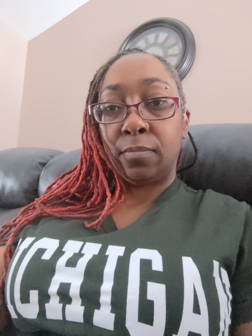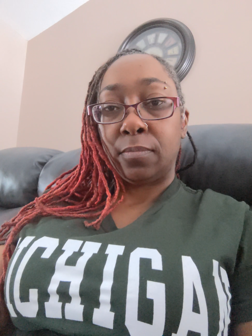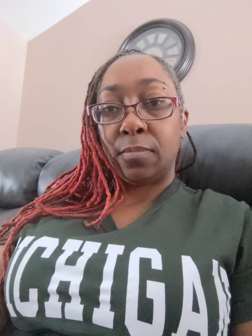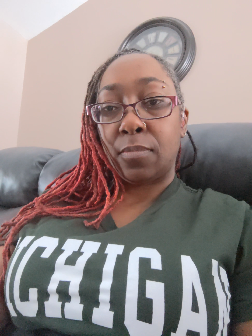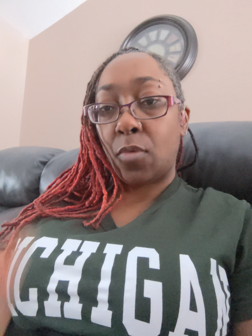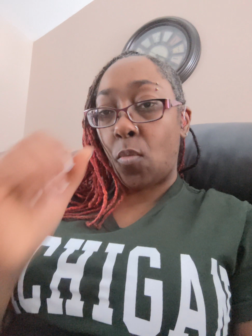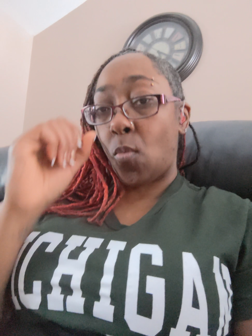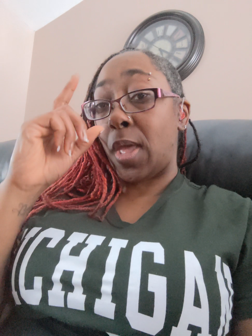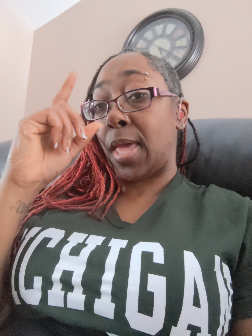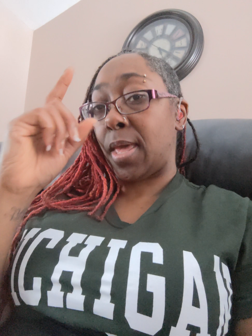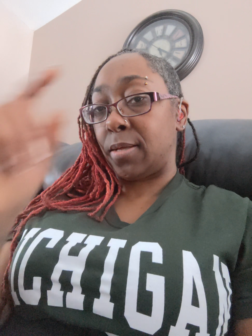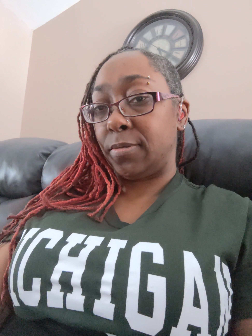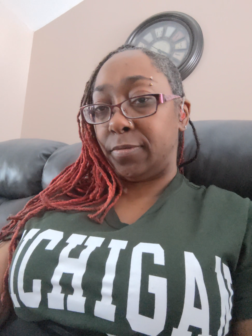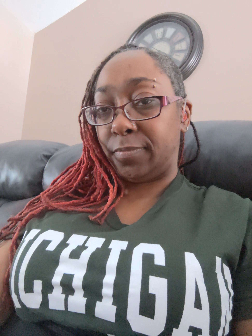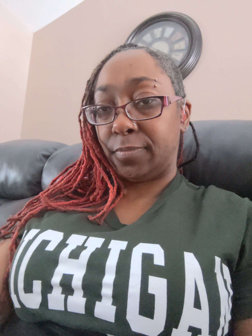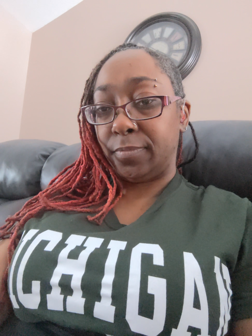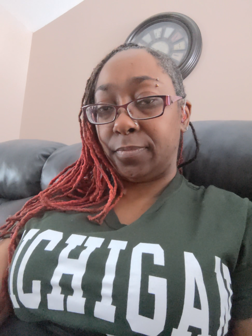wake